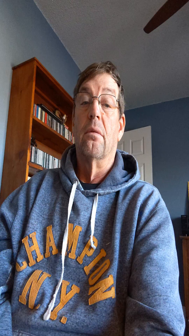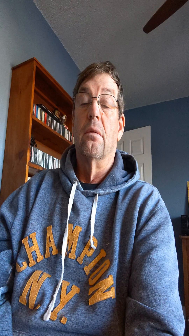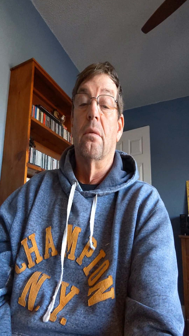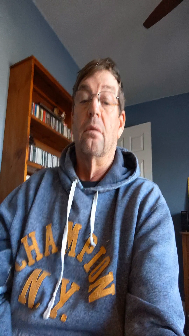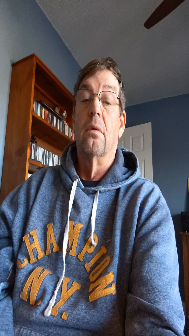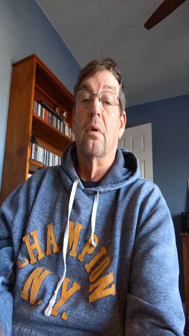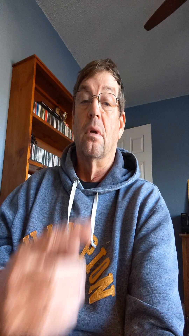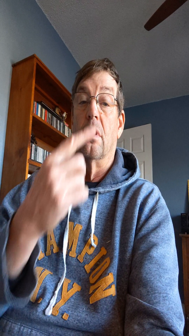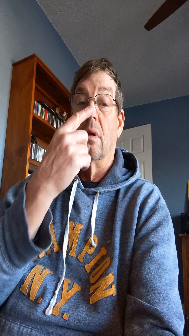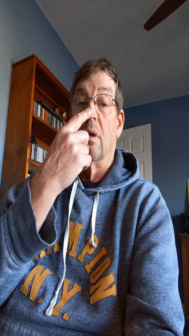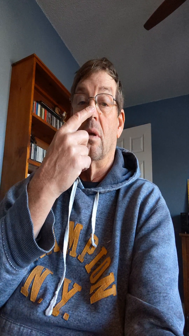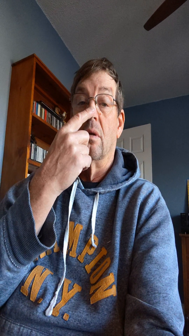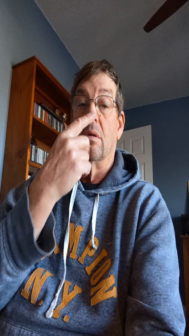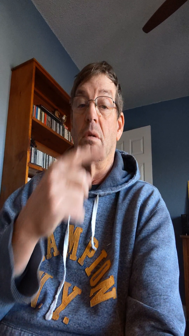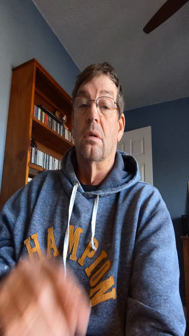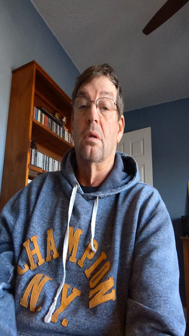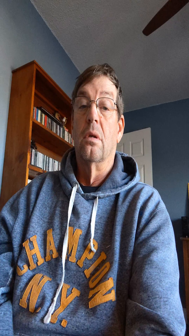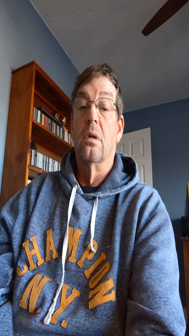nose